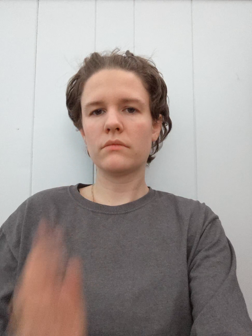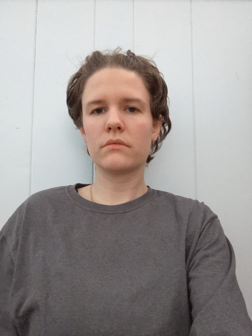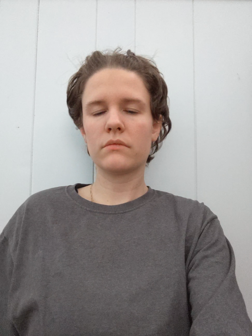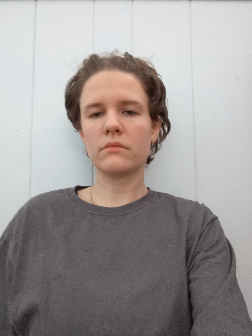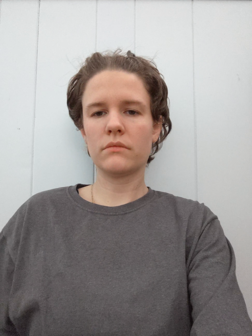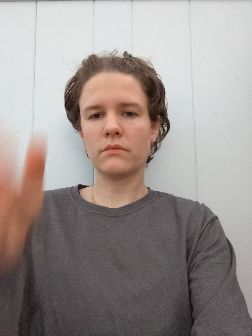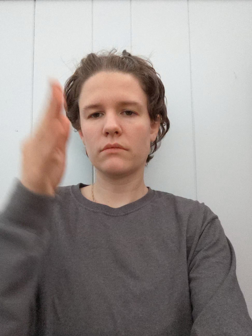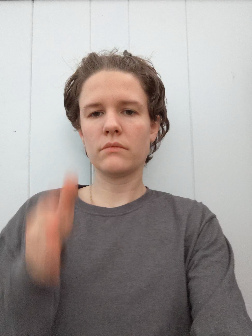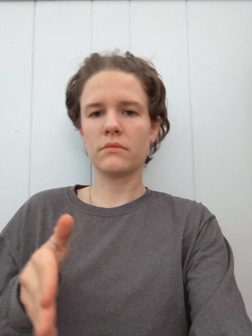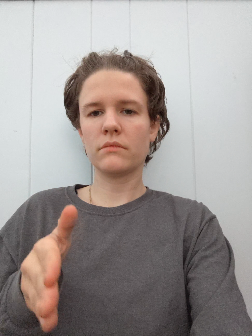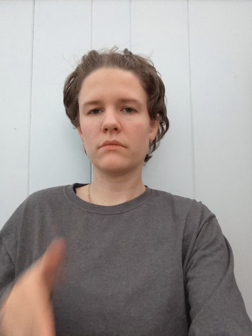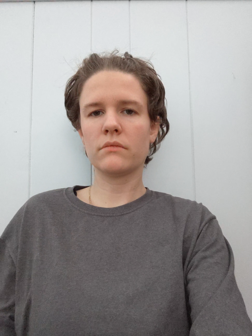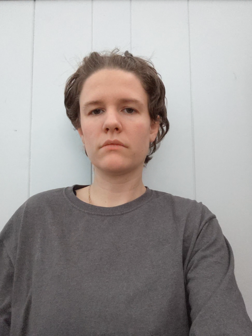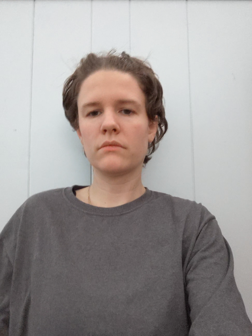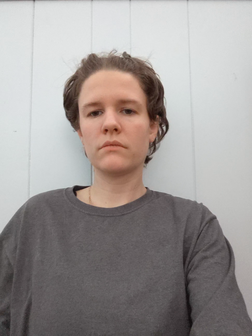person